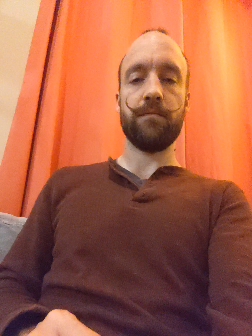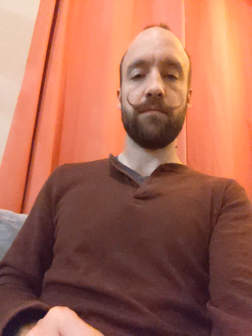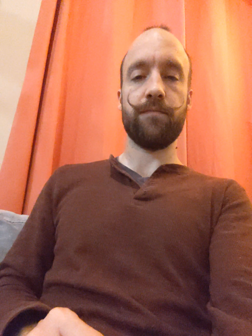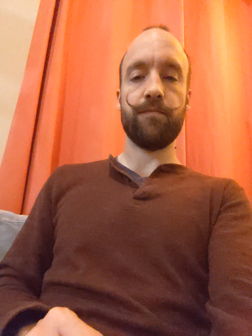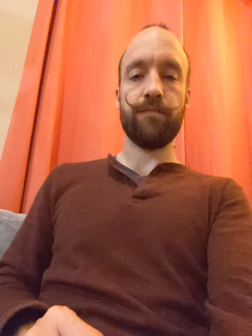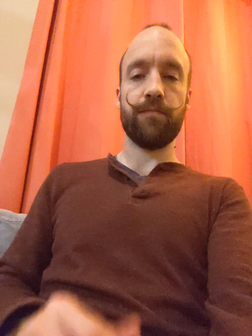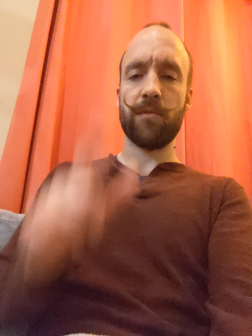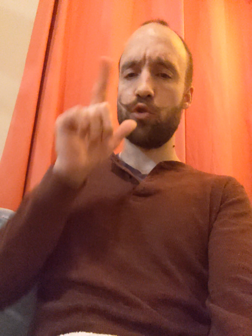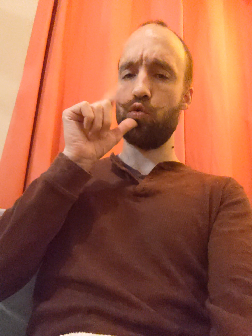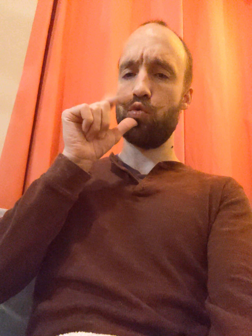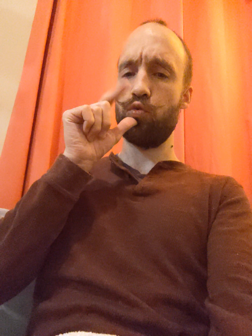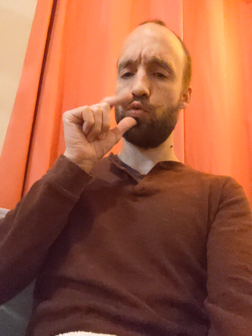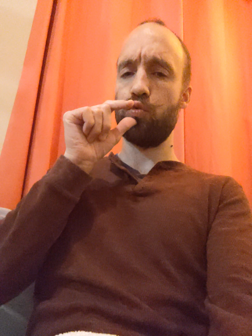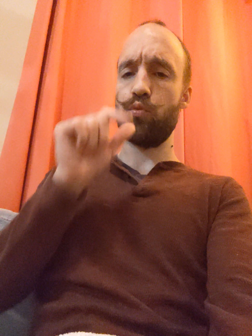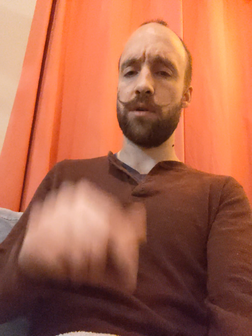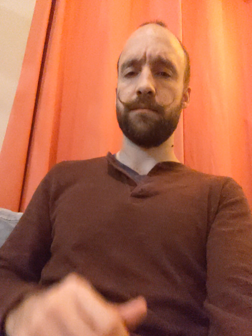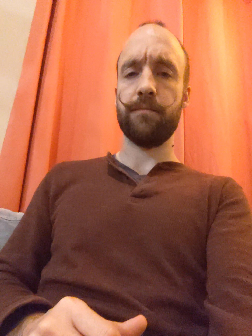who